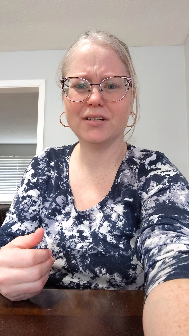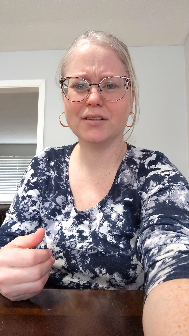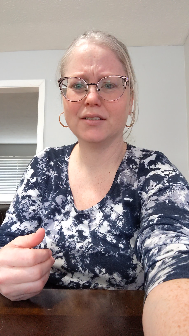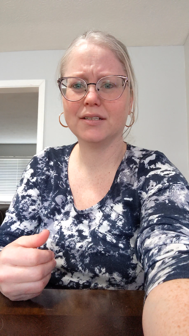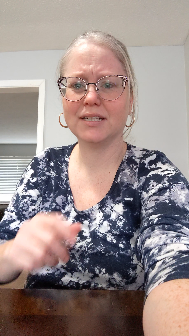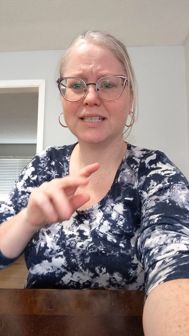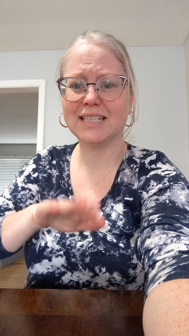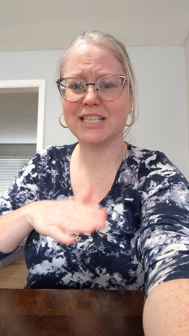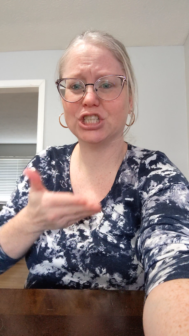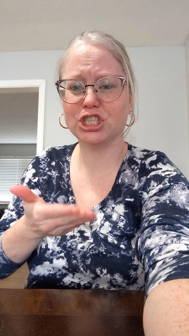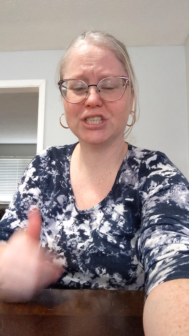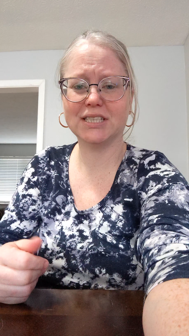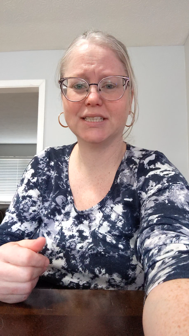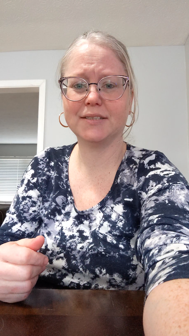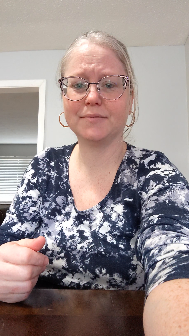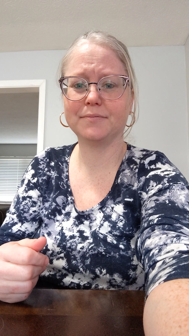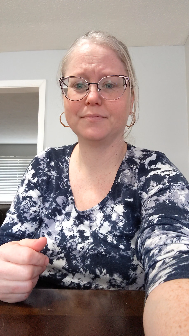kitchen